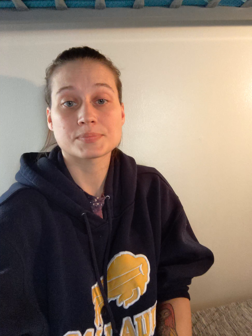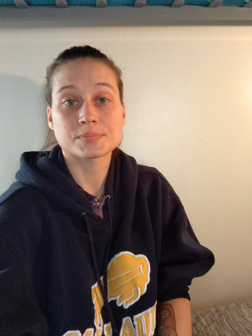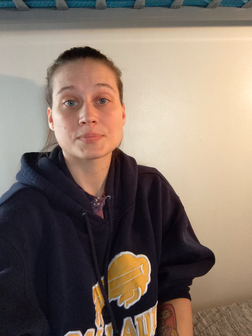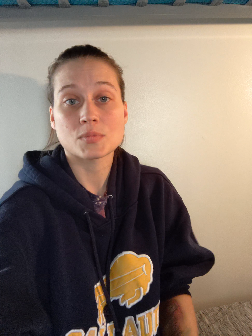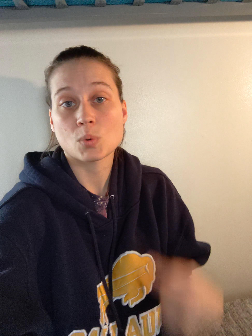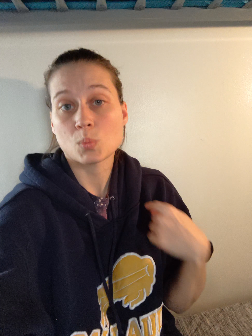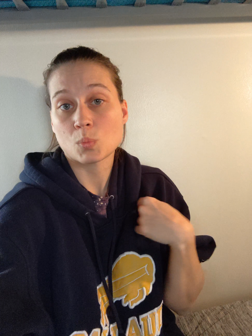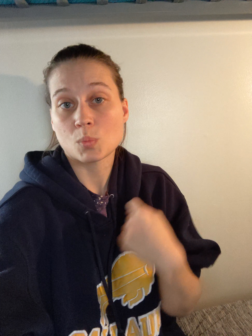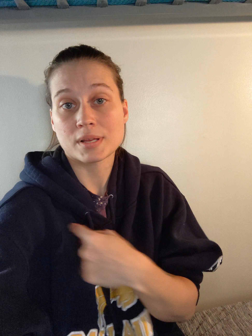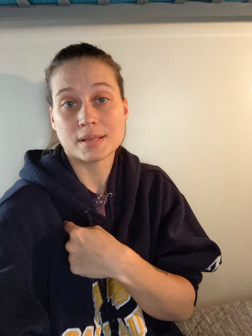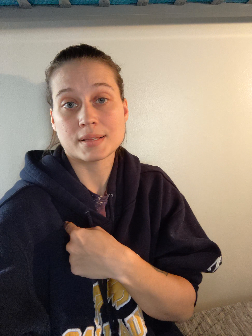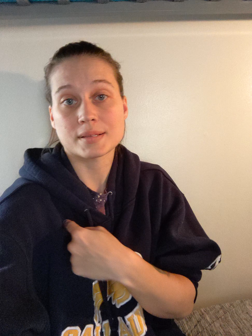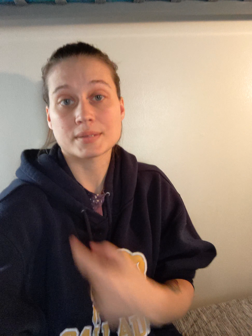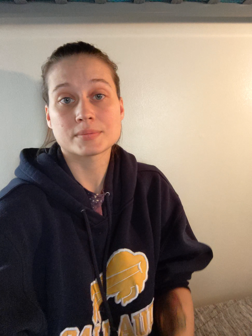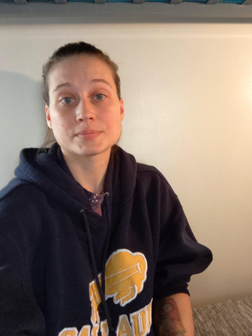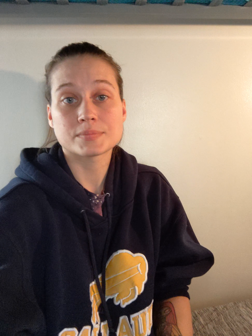we